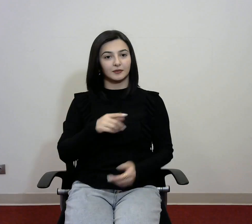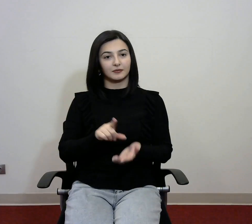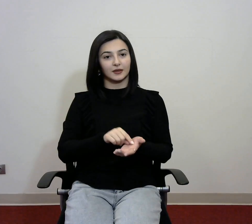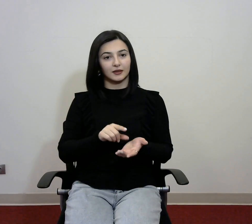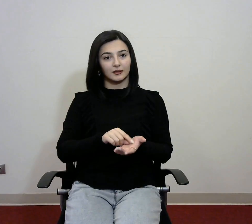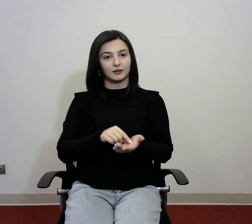pensiya